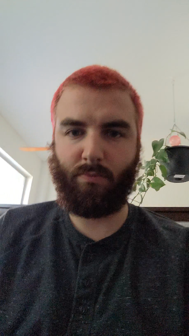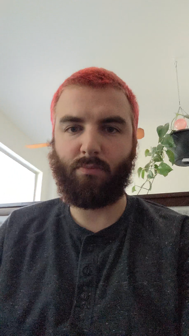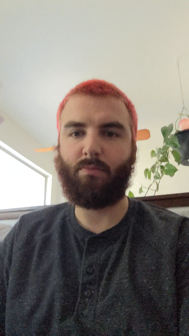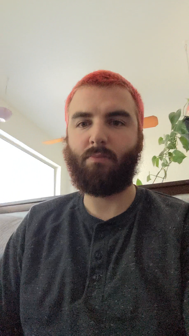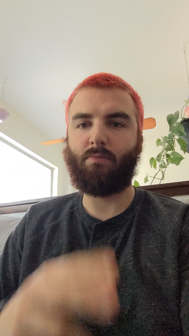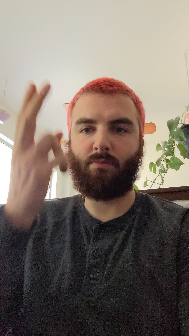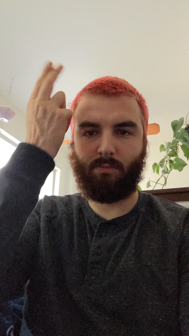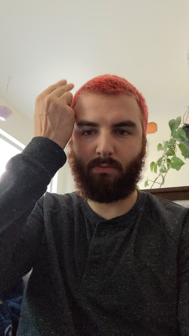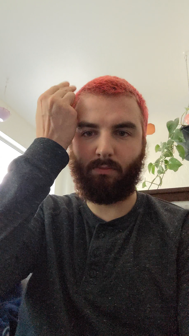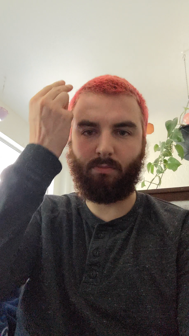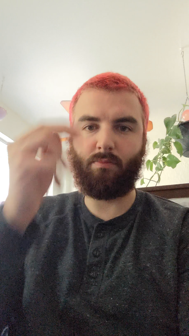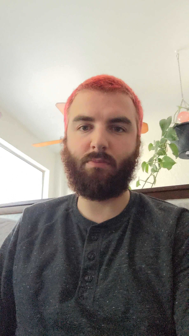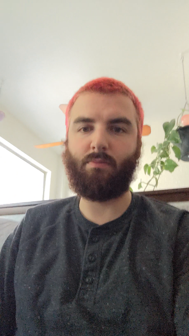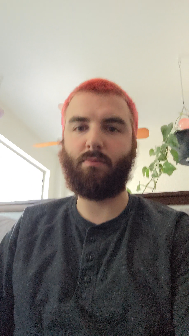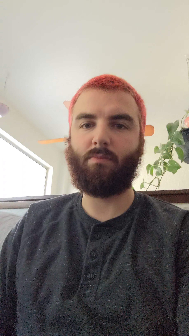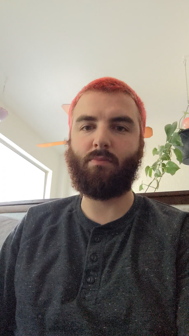rabbit